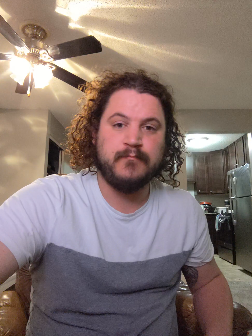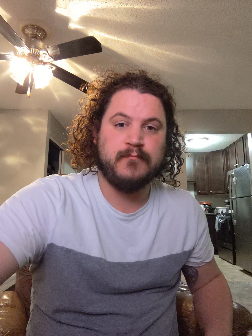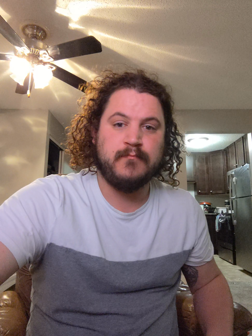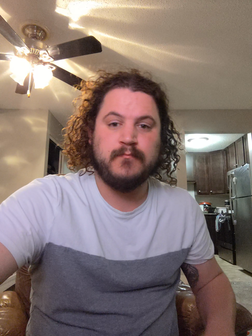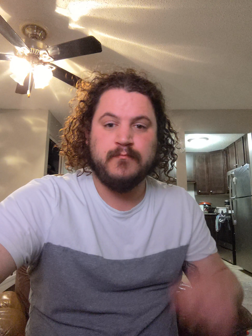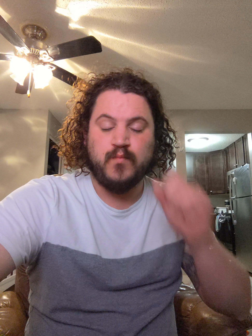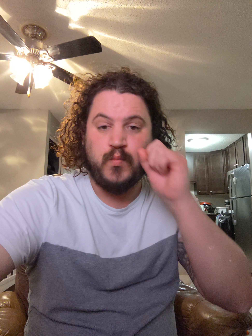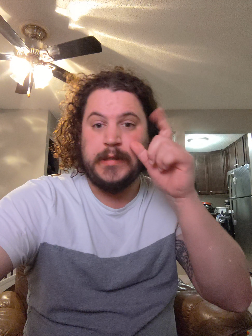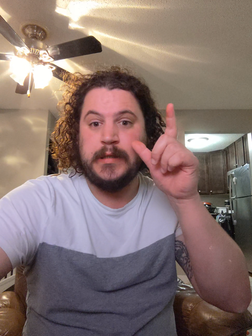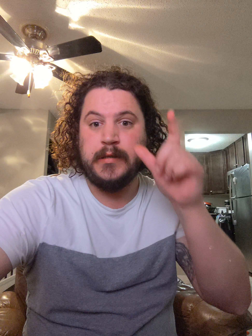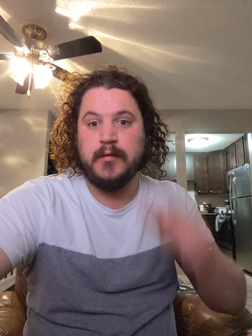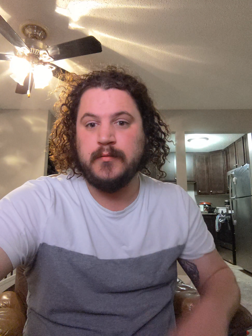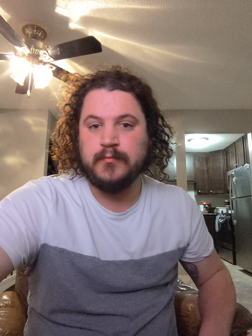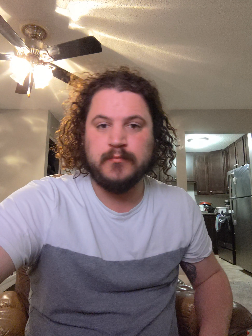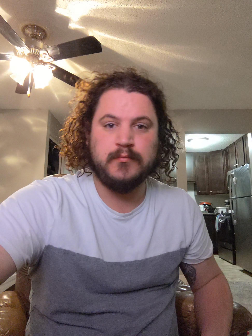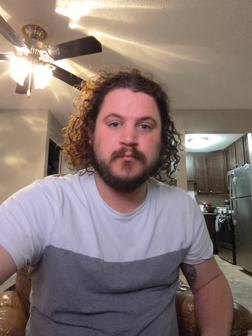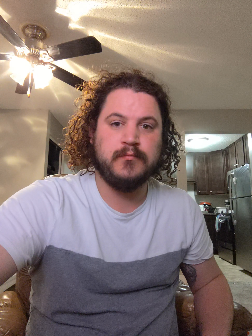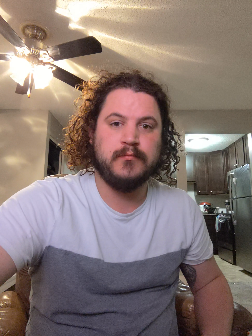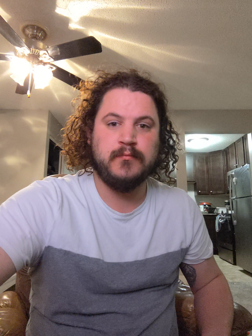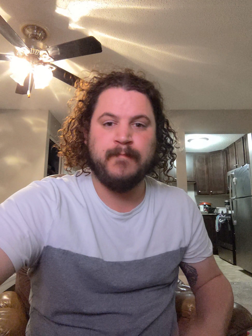awake